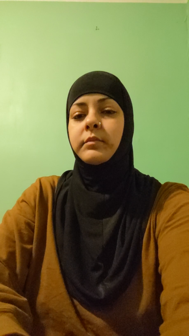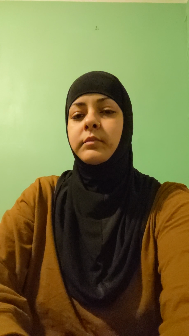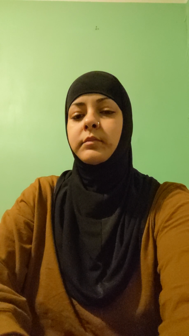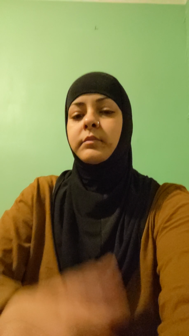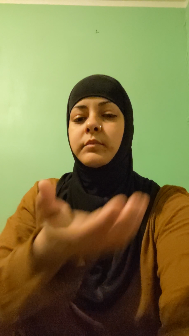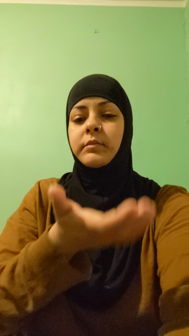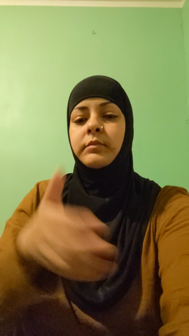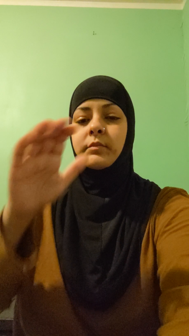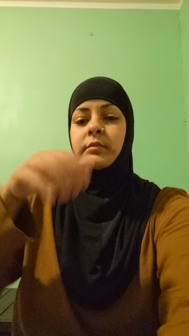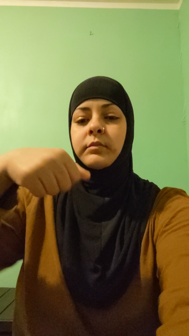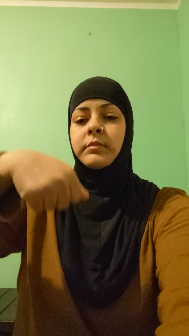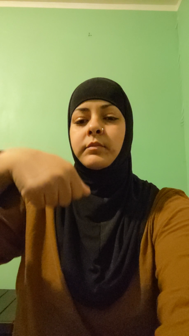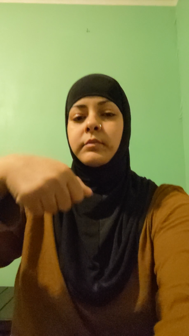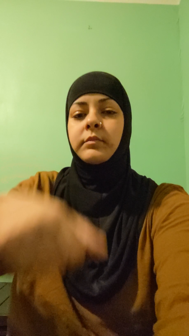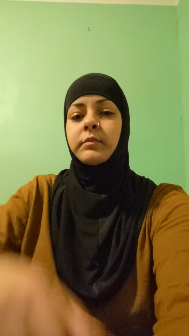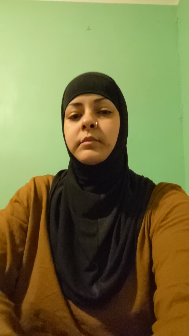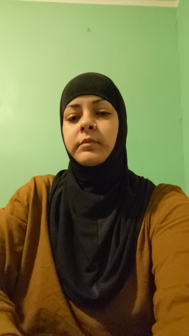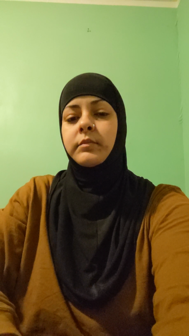basket